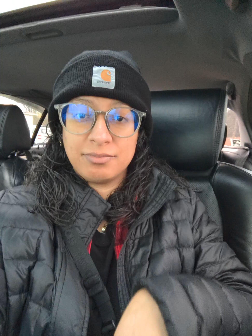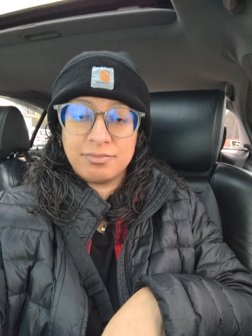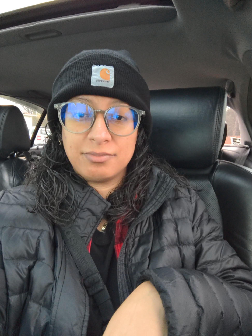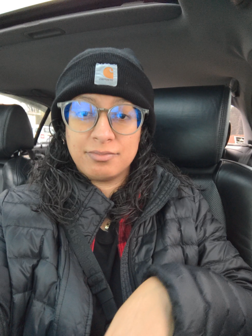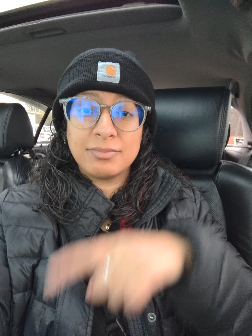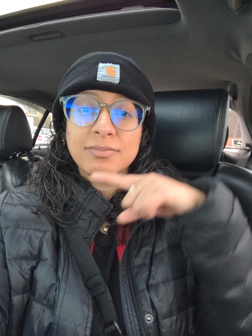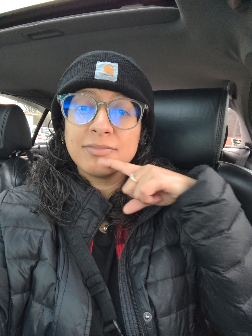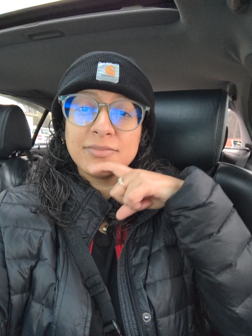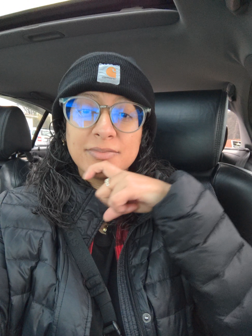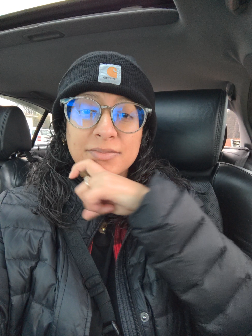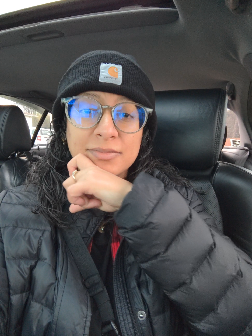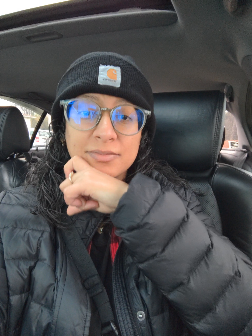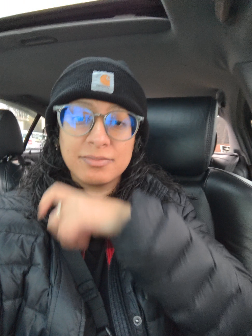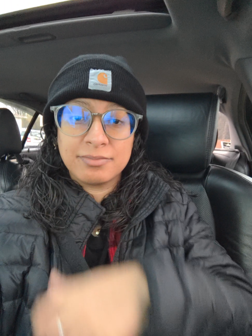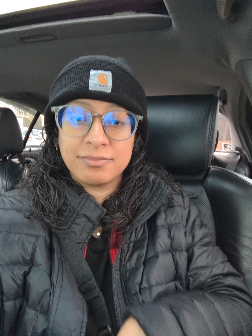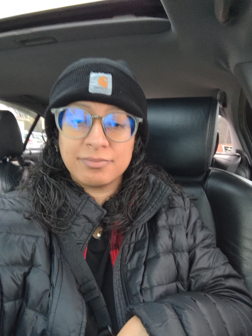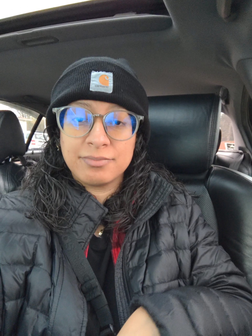cereal